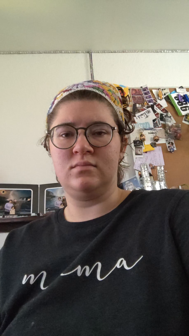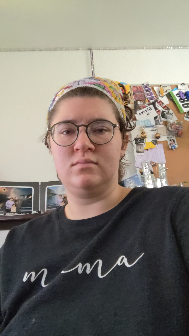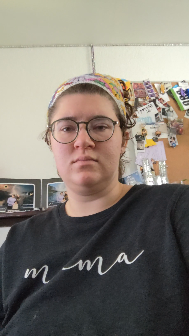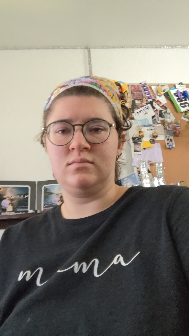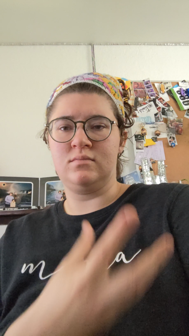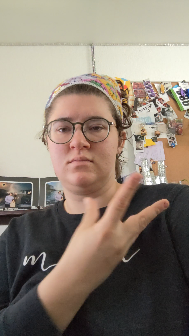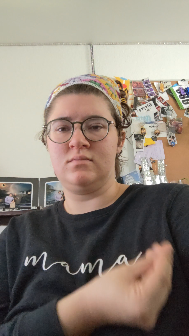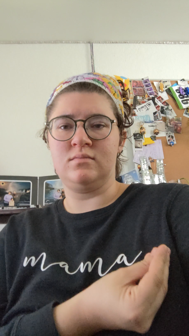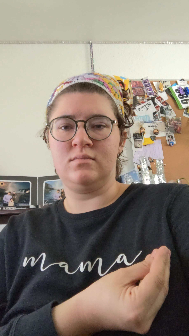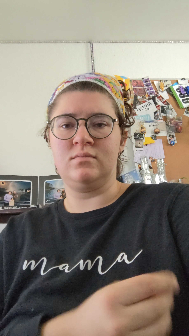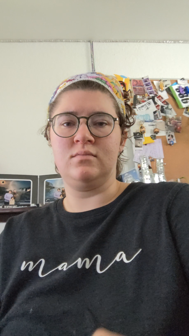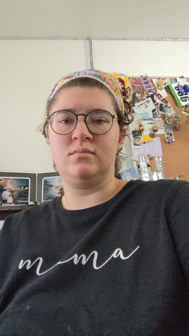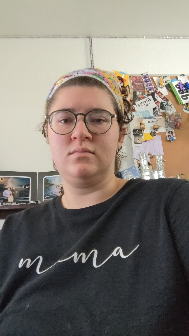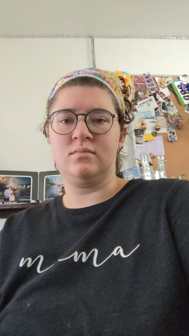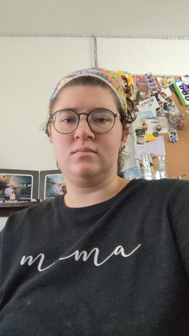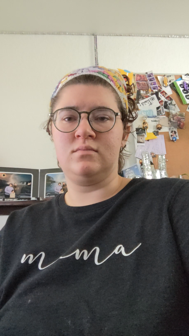poor